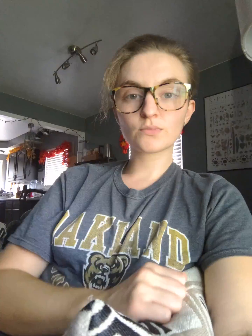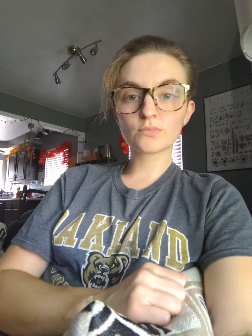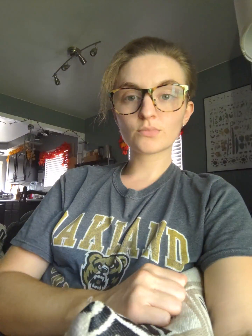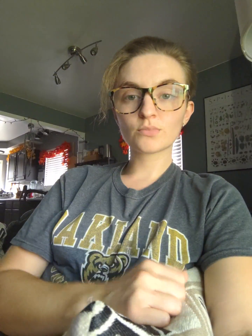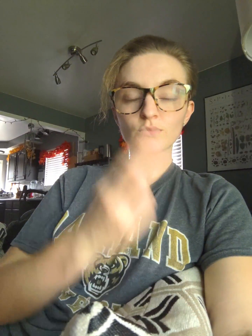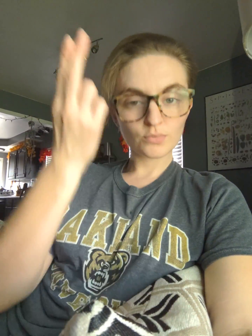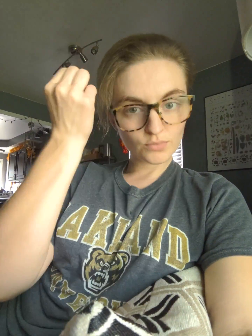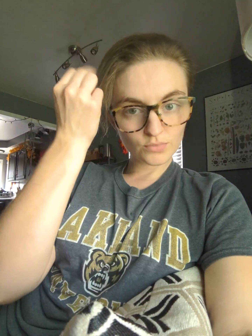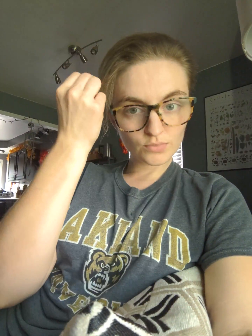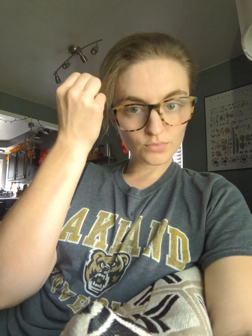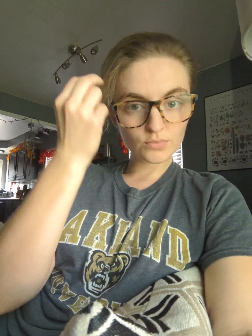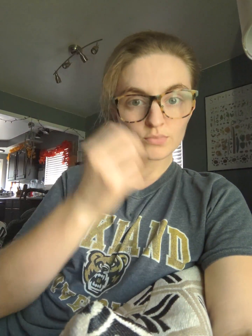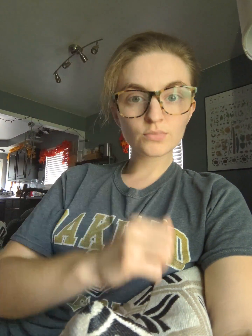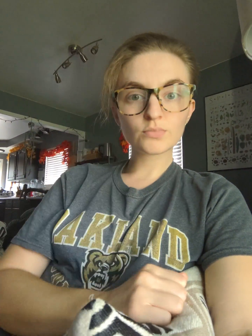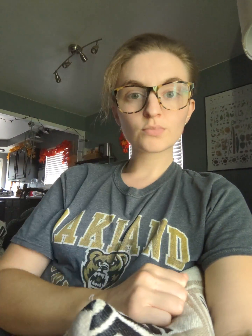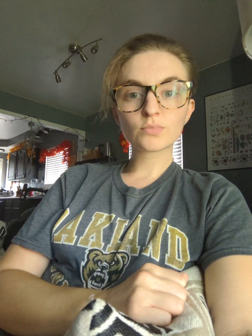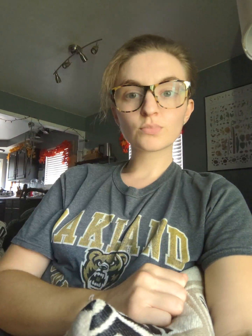bunny